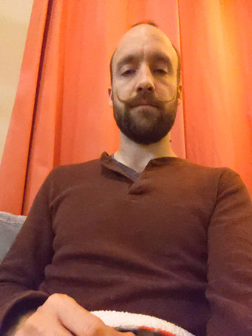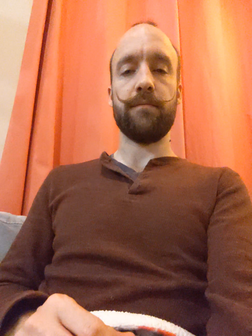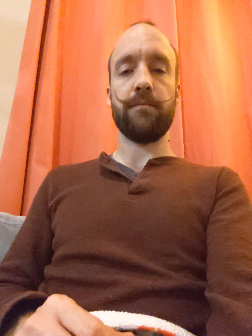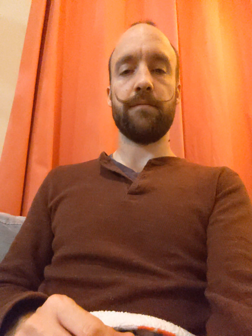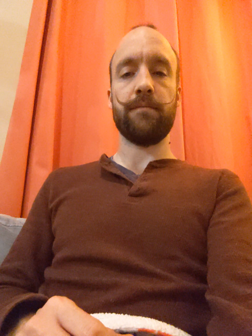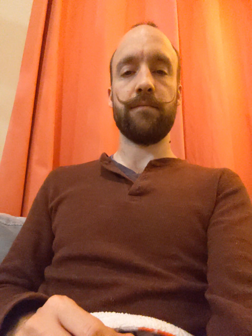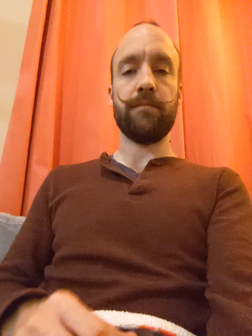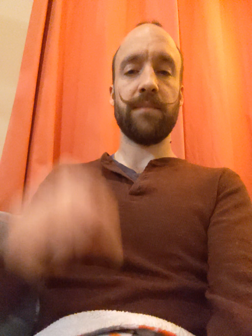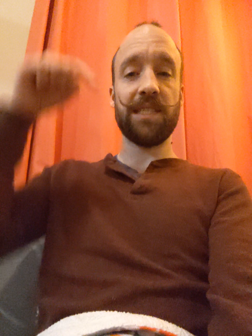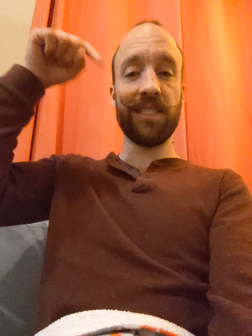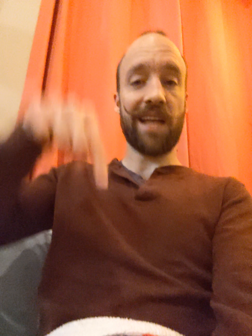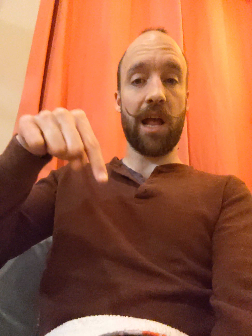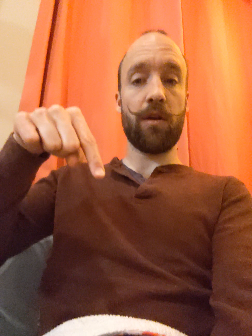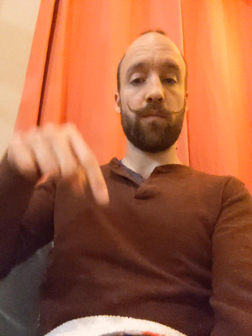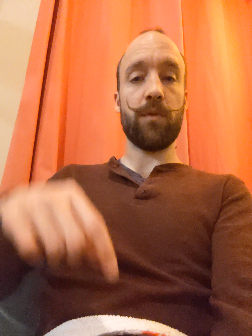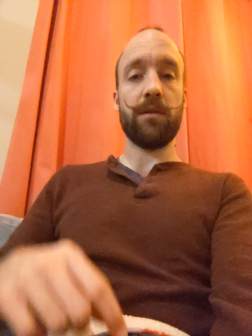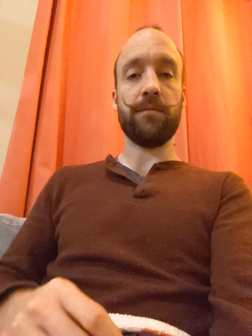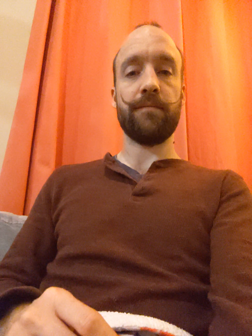down